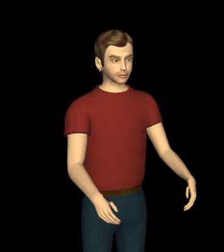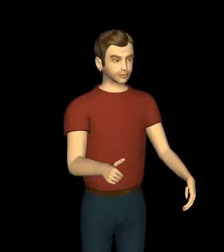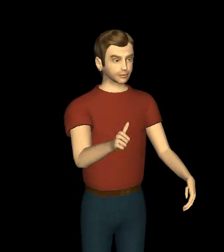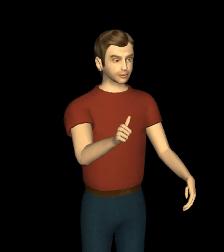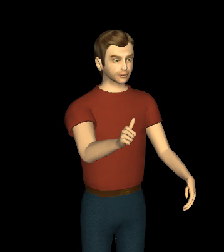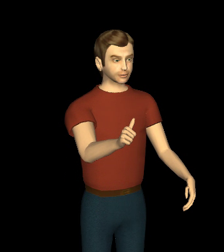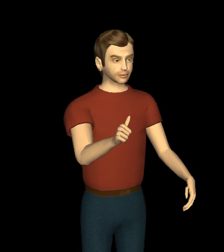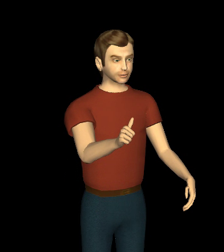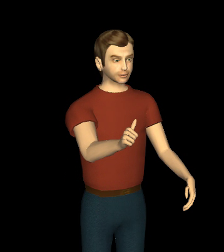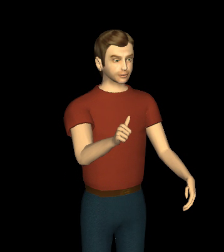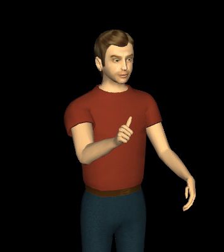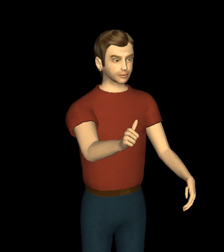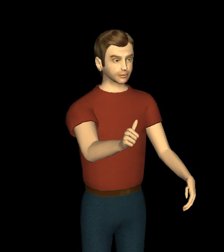جرس